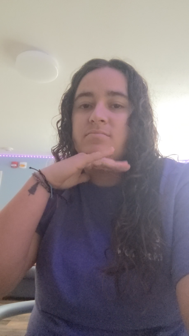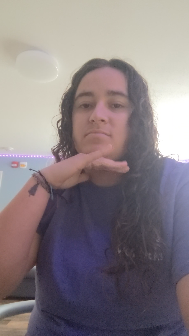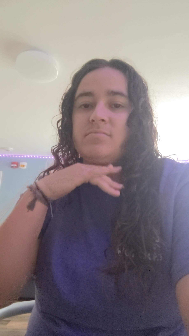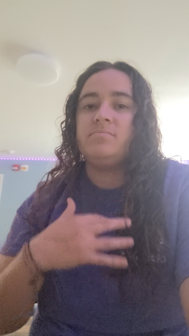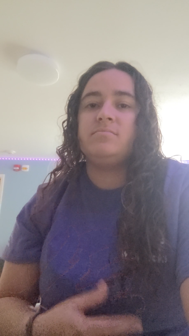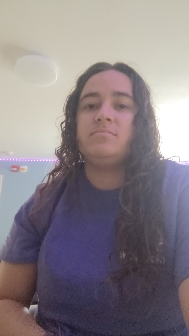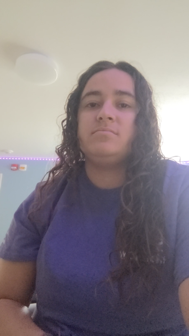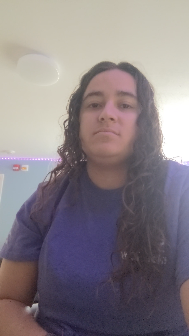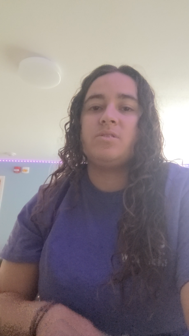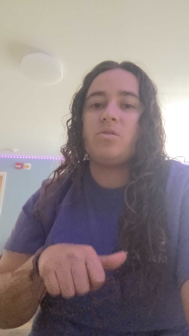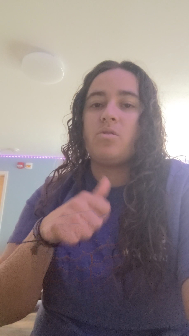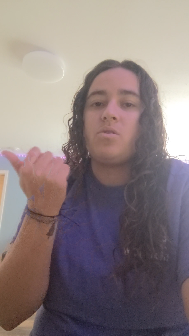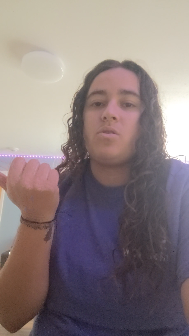other